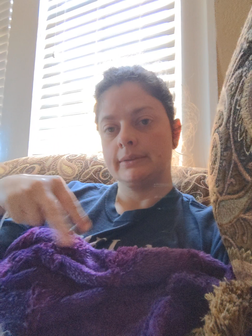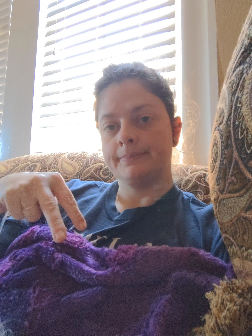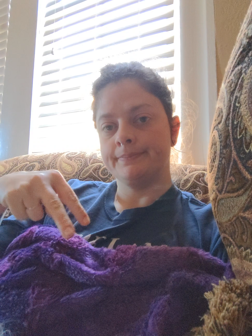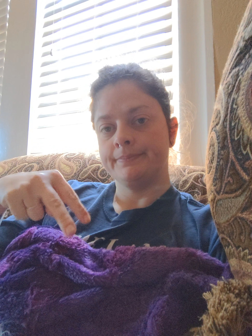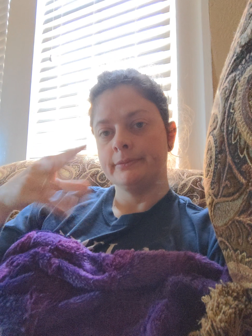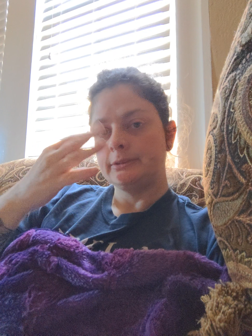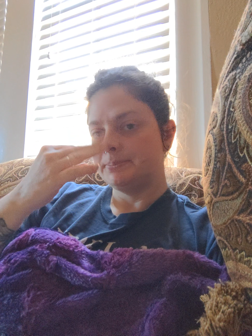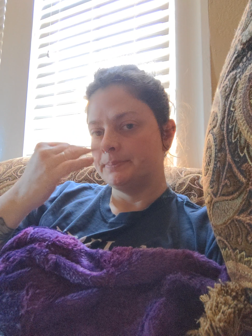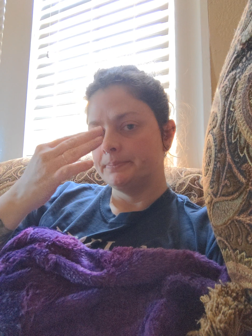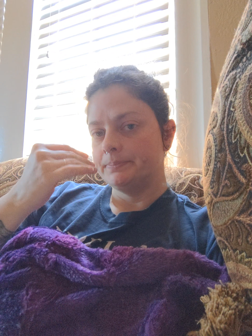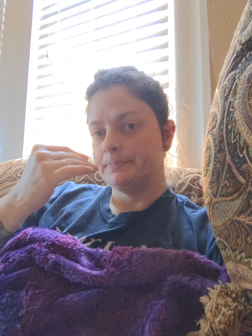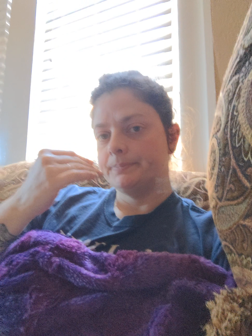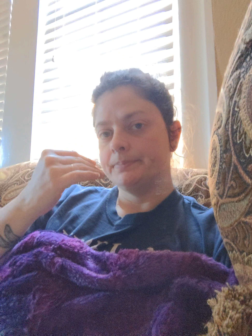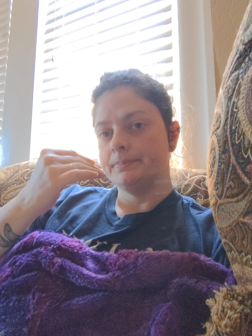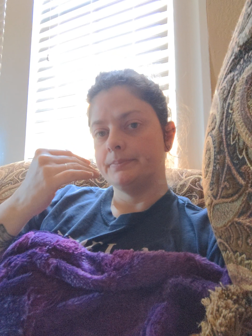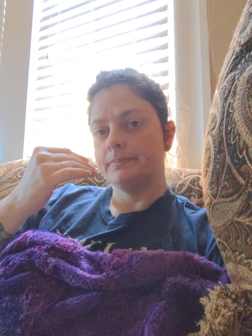sleepy